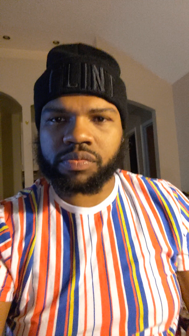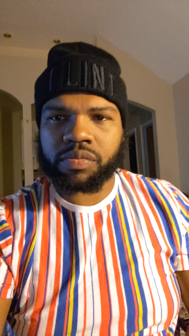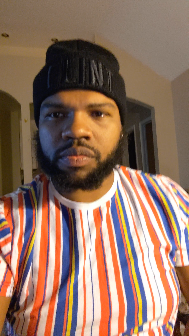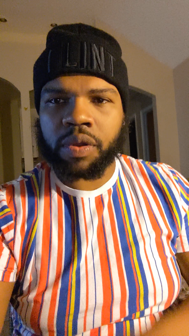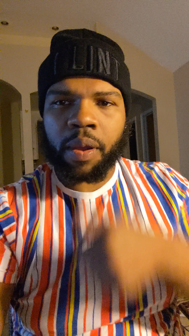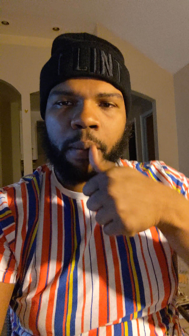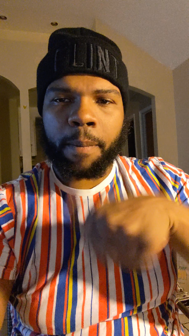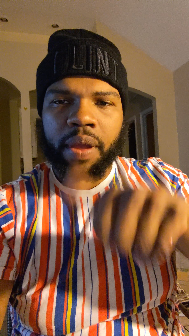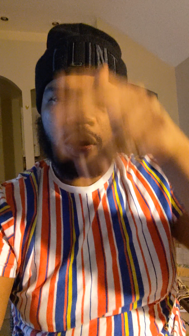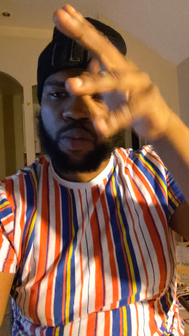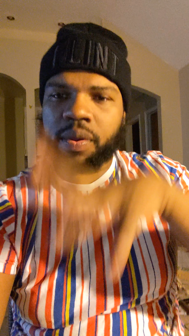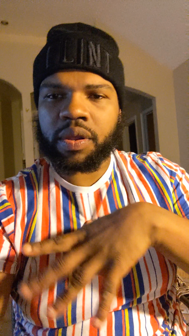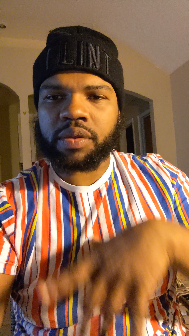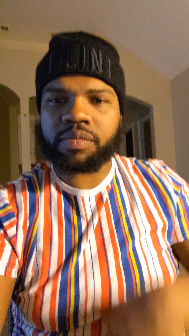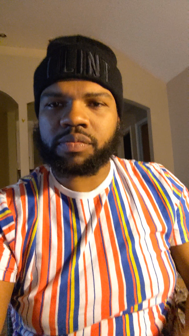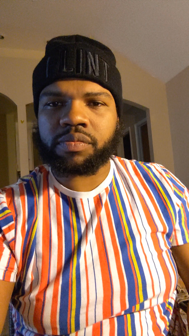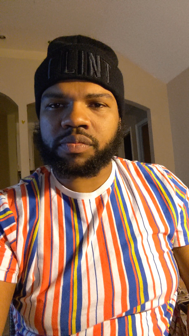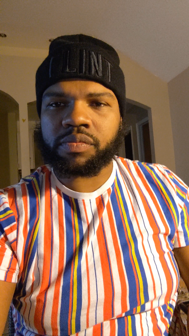mailman